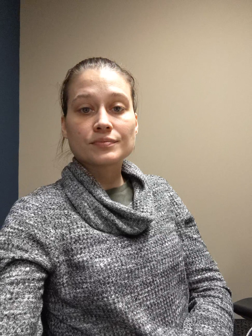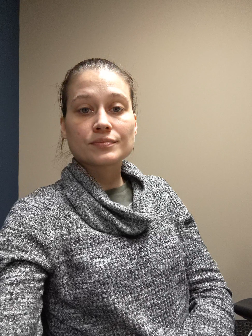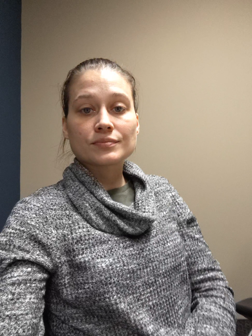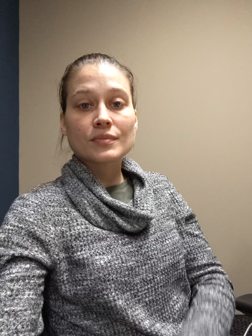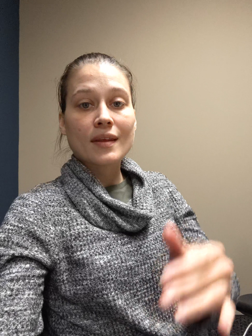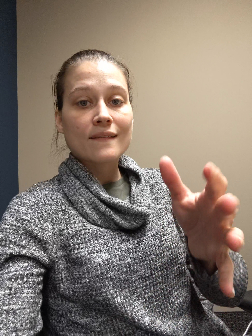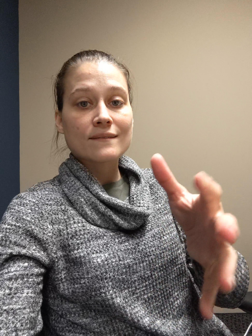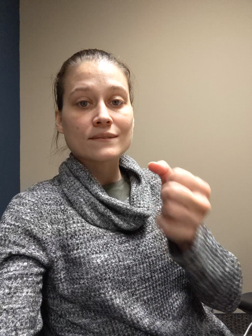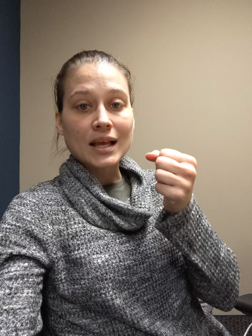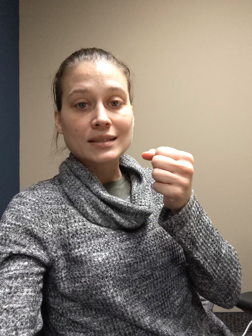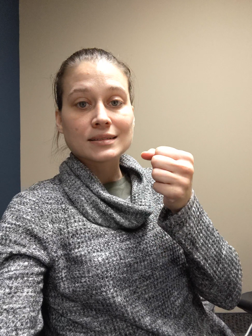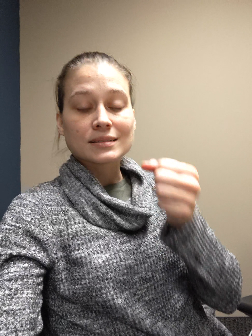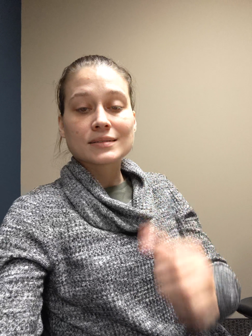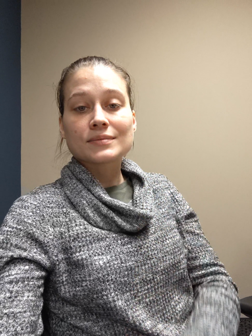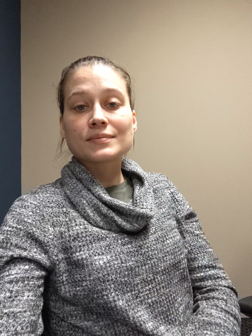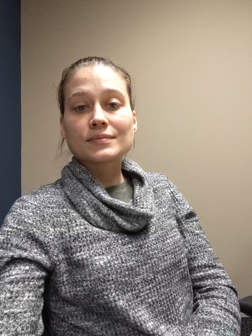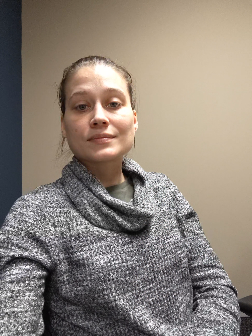fast